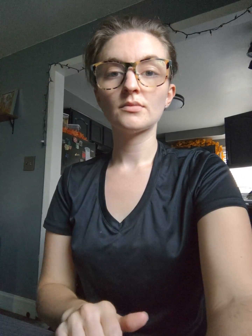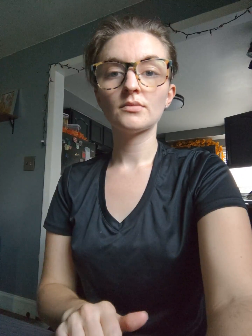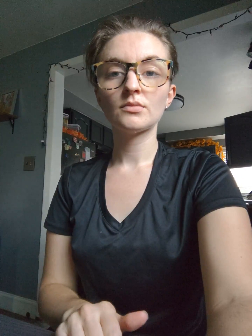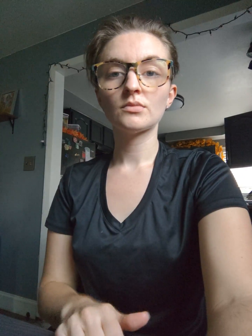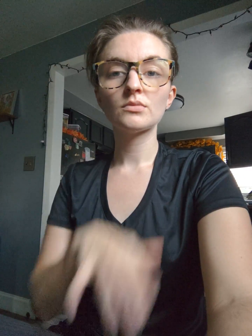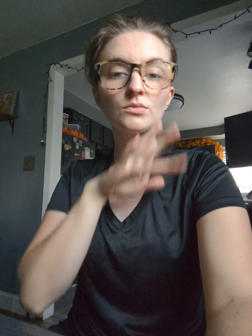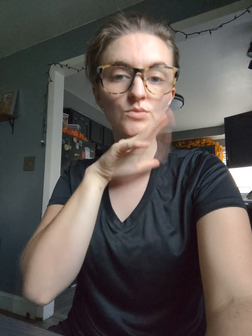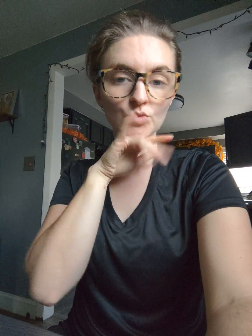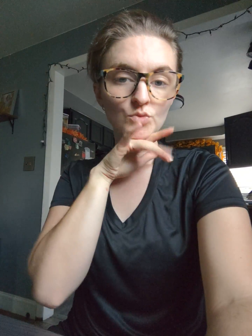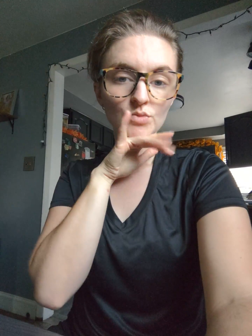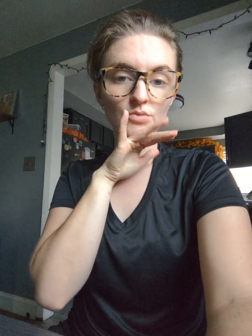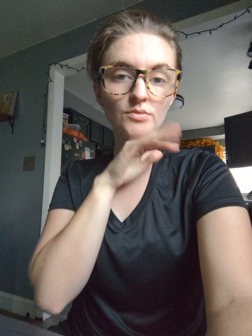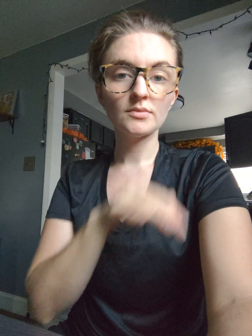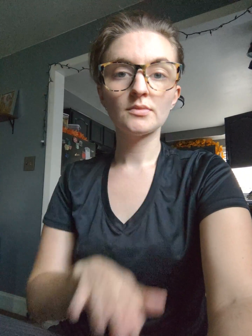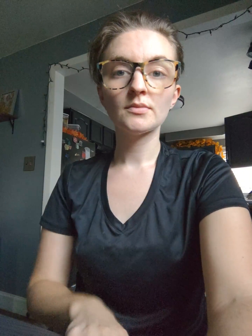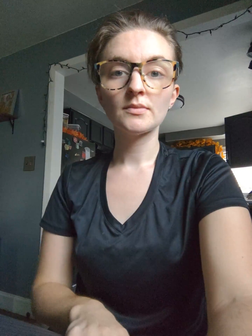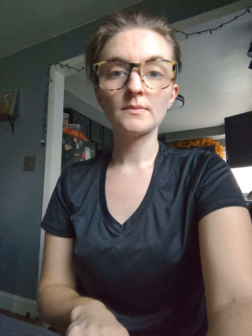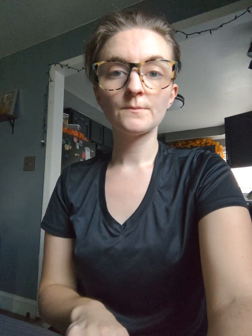naughty